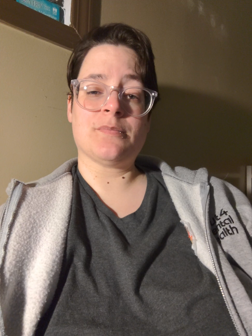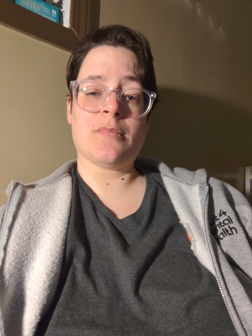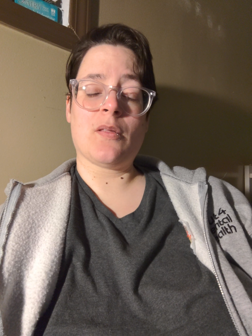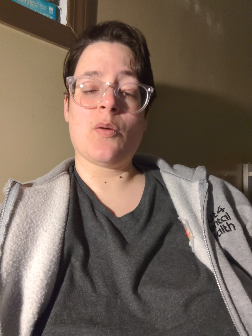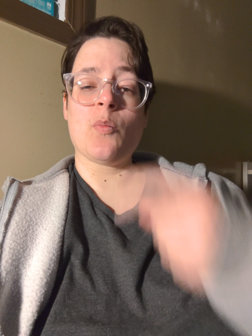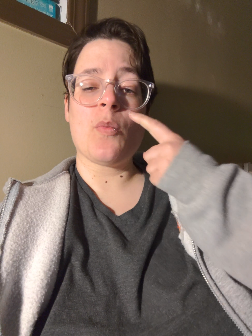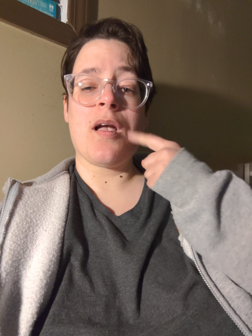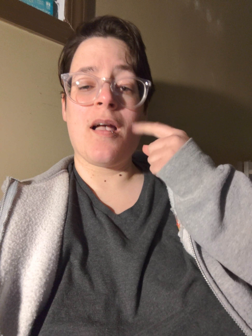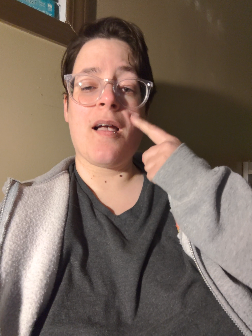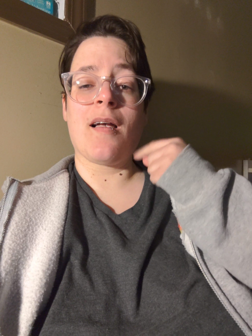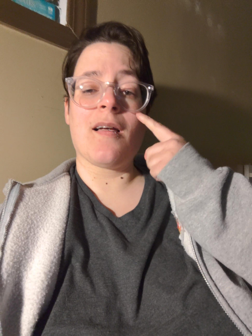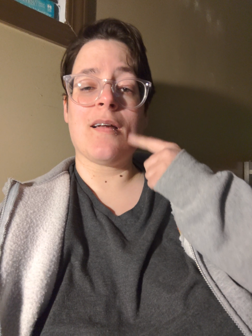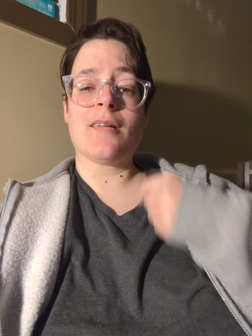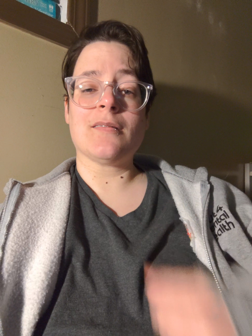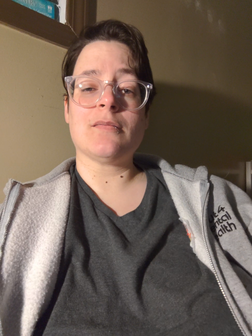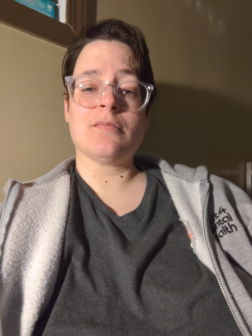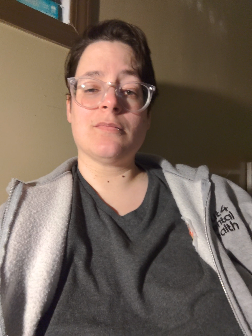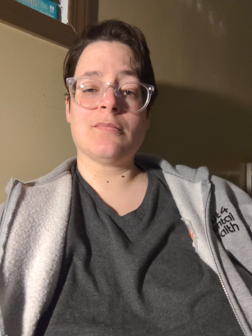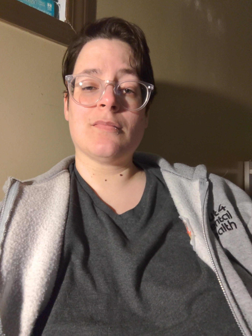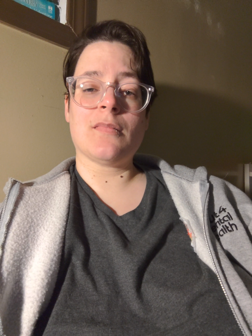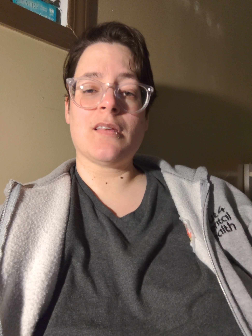cry